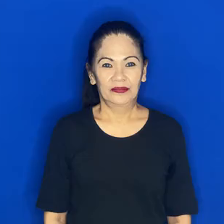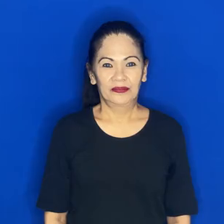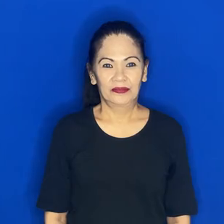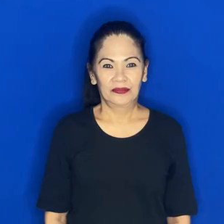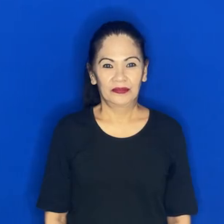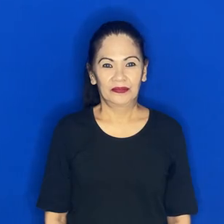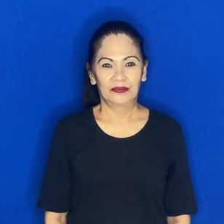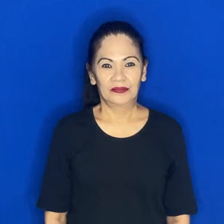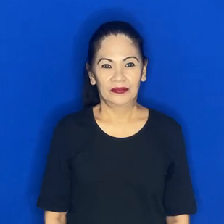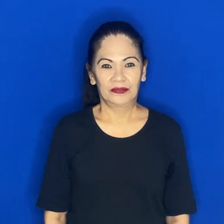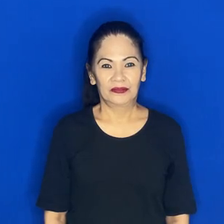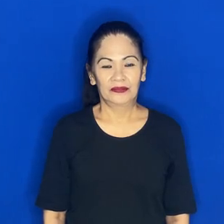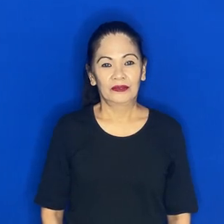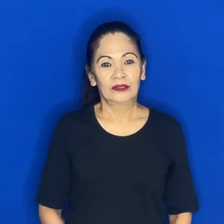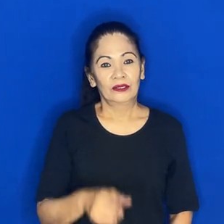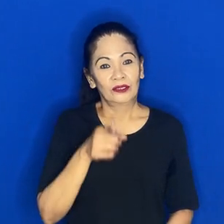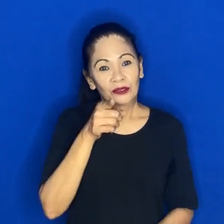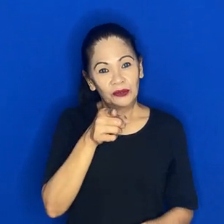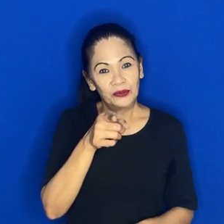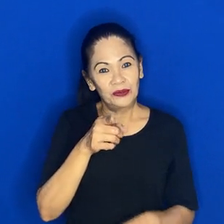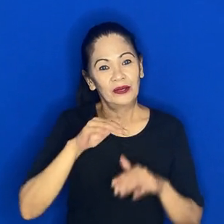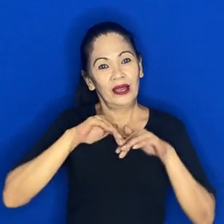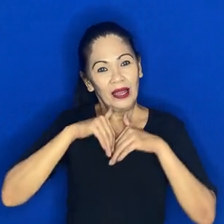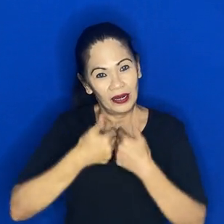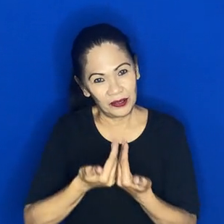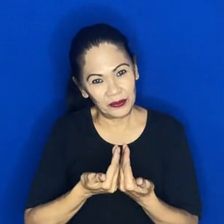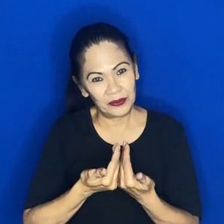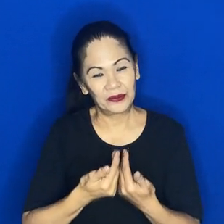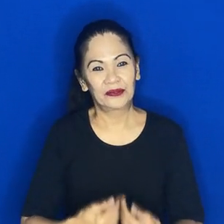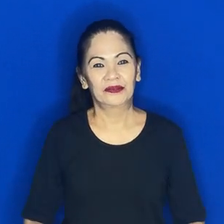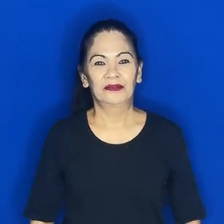how are you